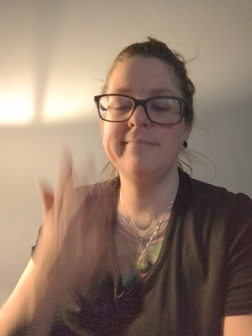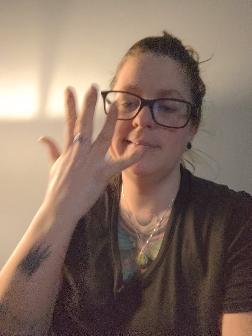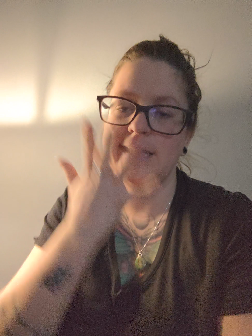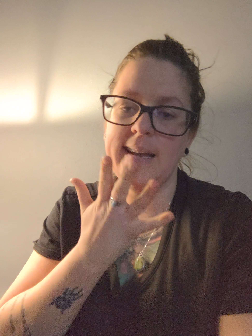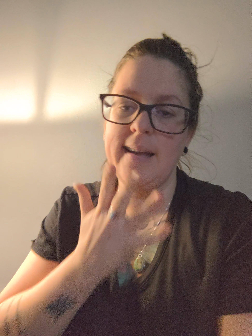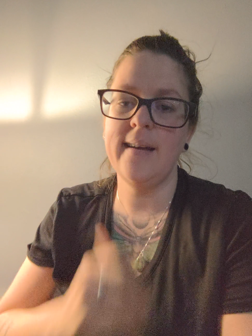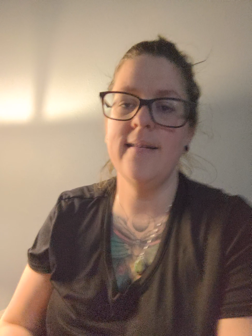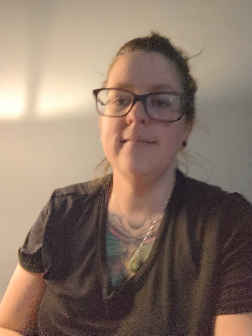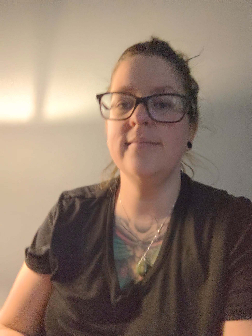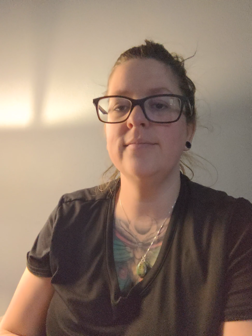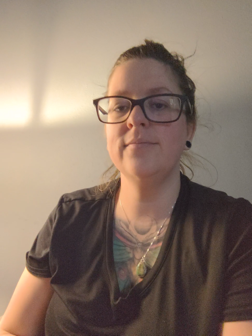sad